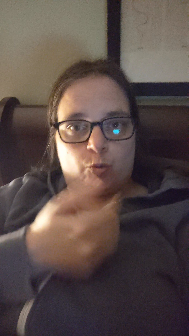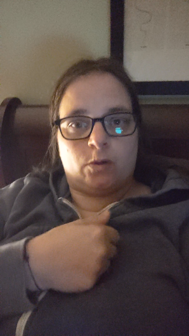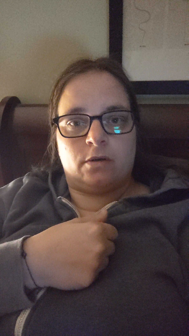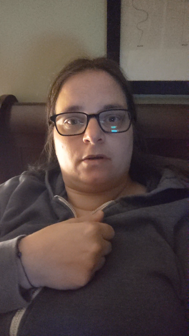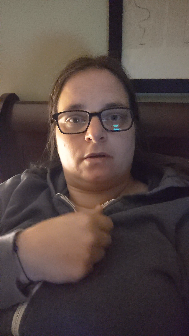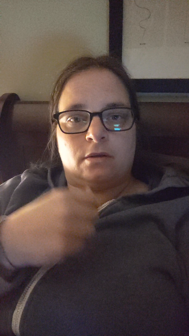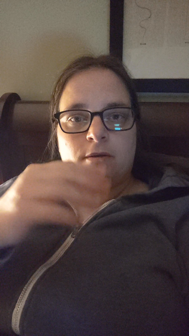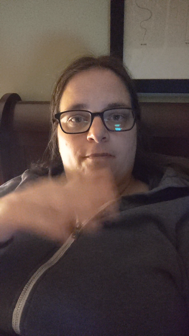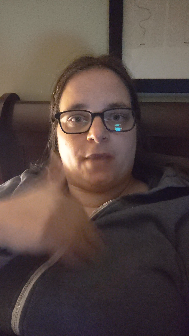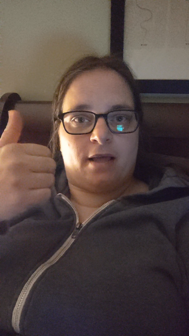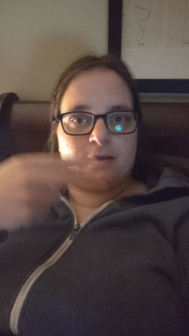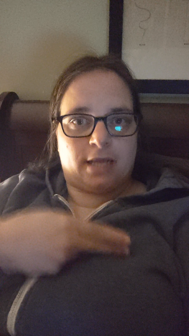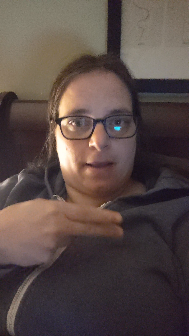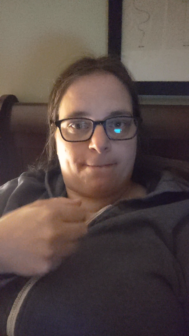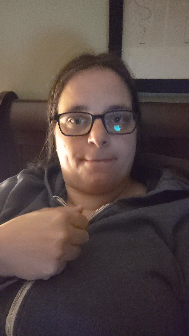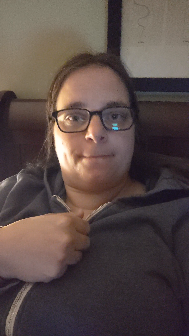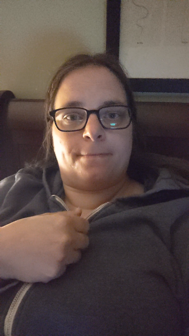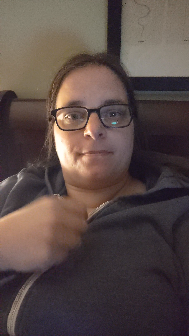pet's name